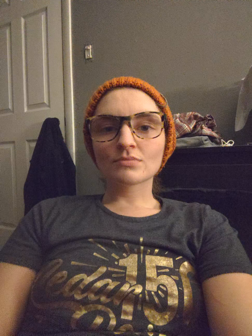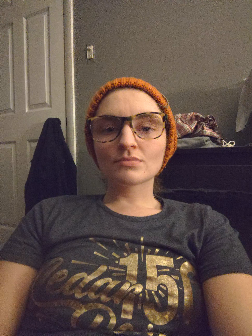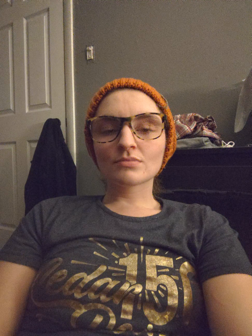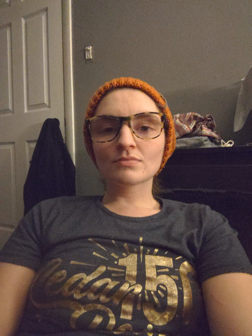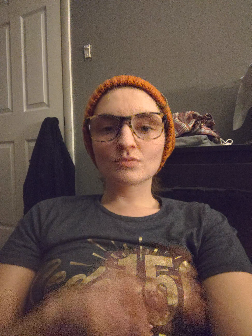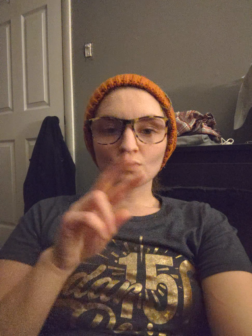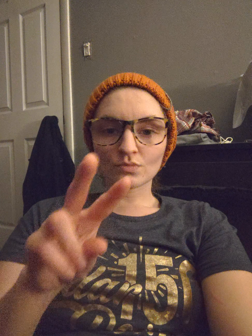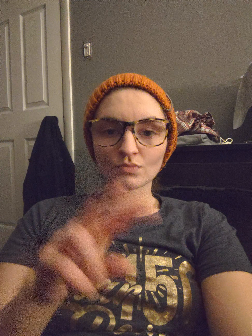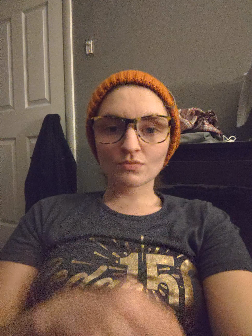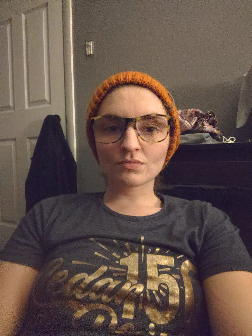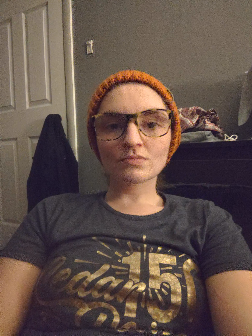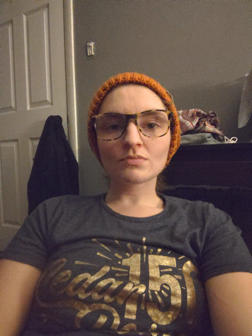look